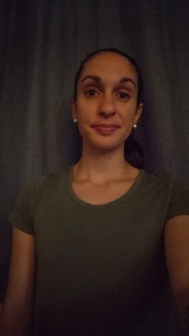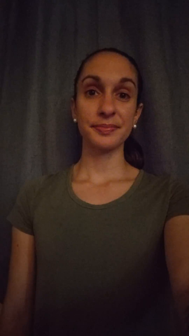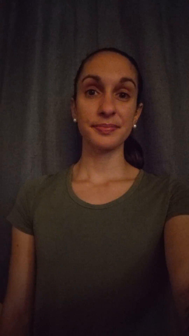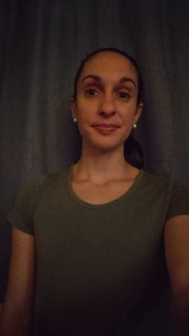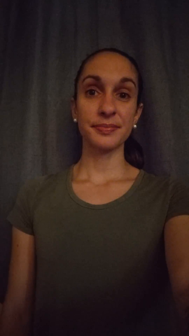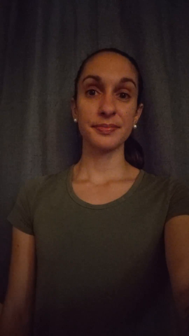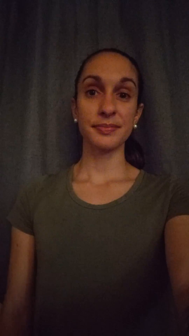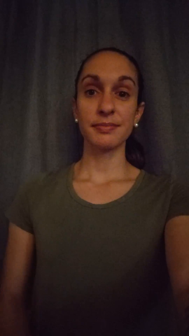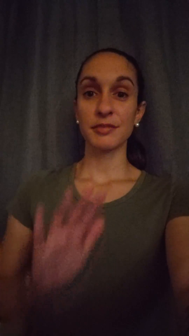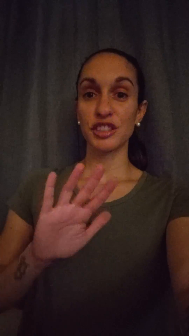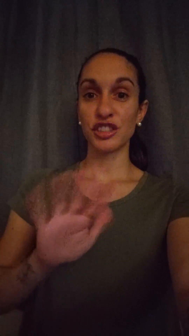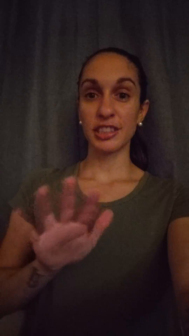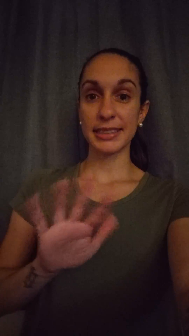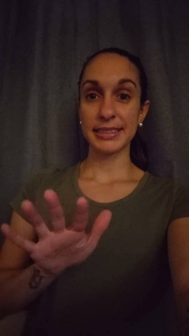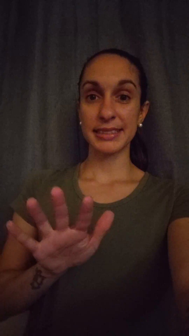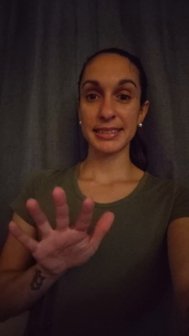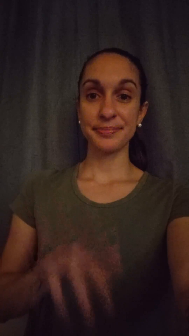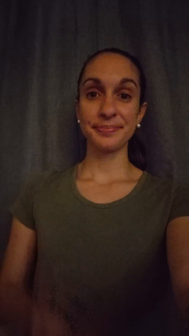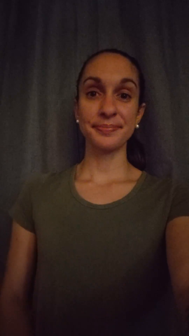cheese